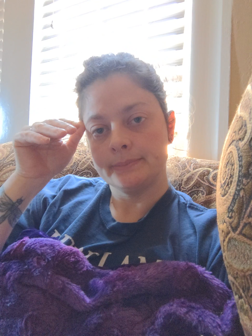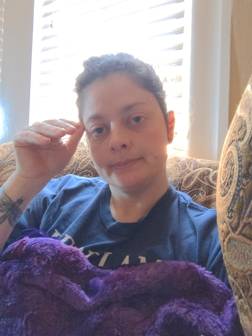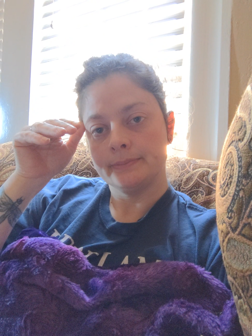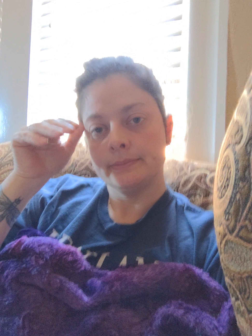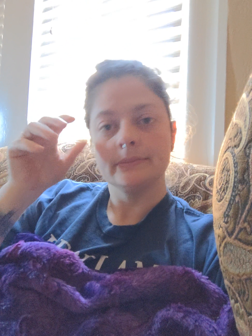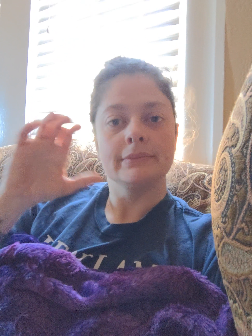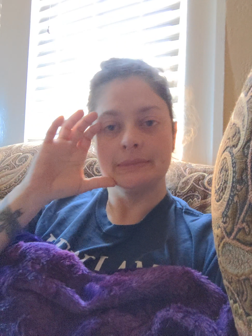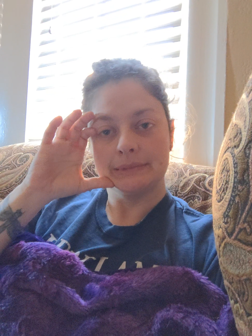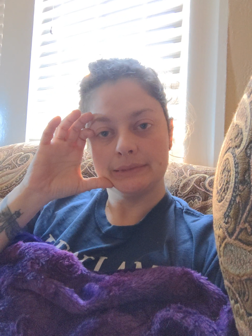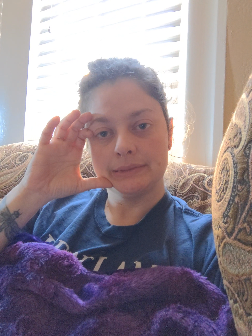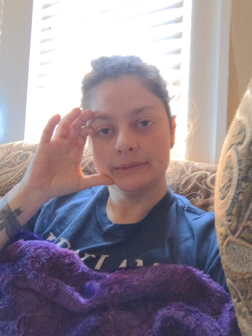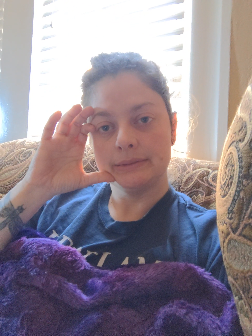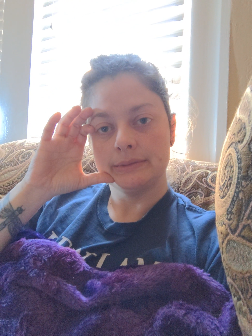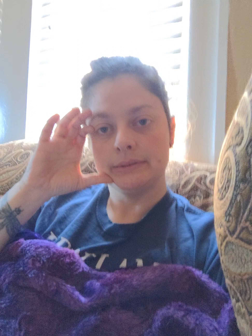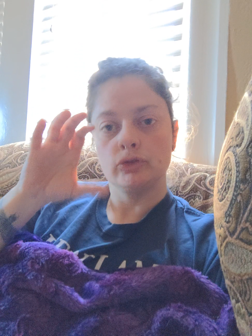listen